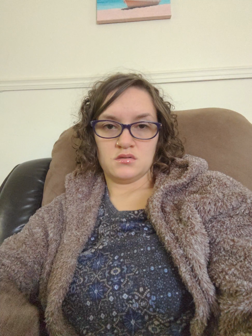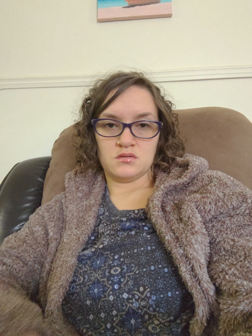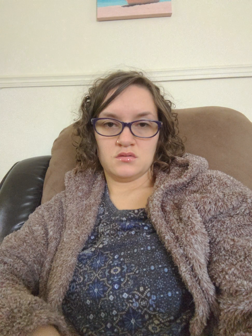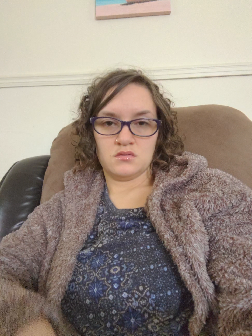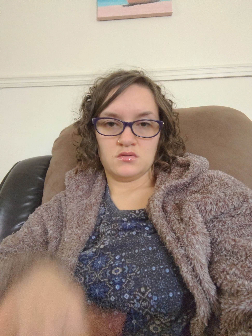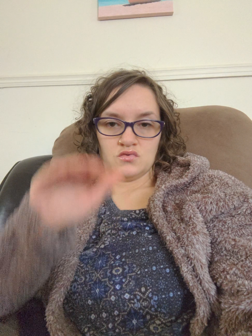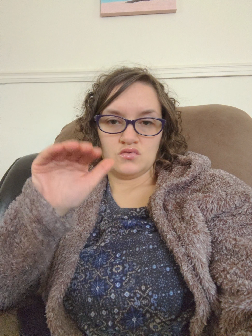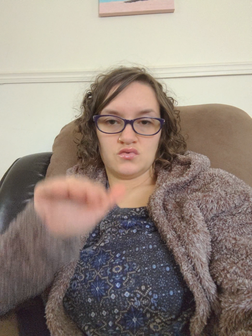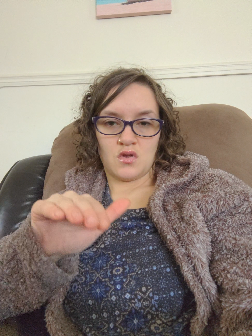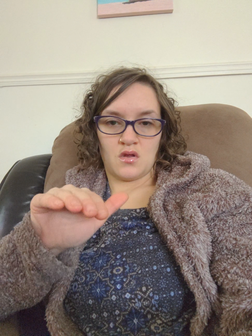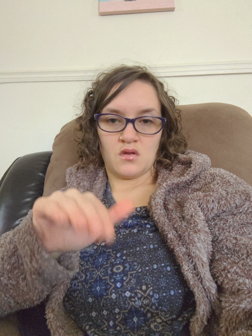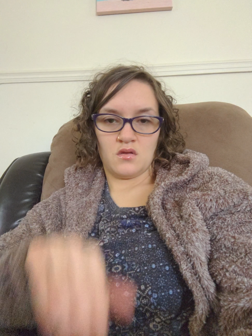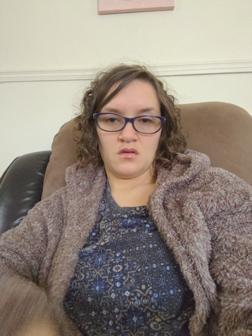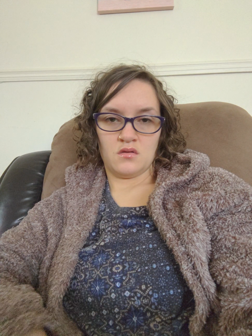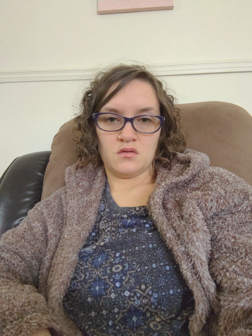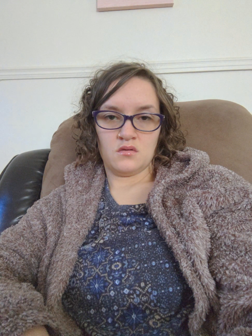child